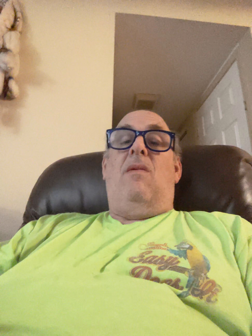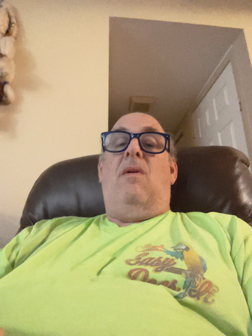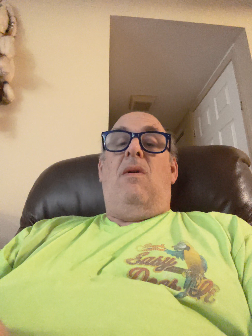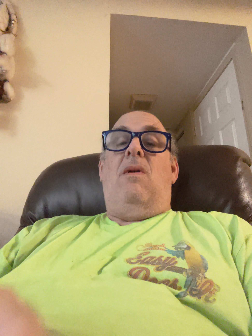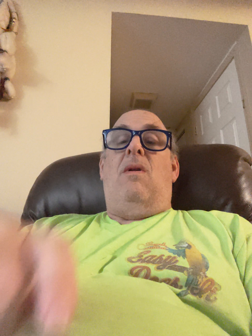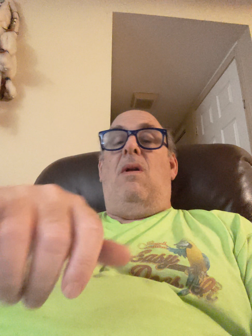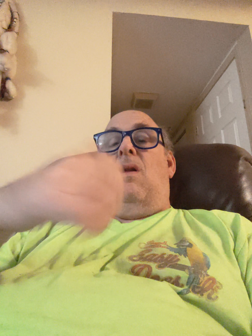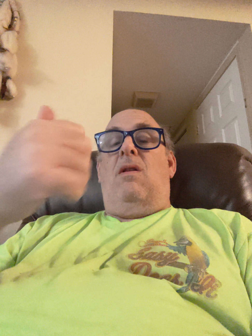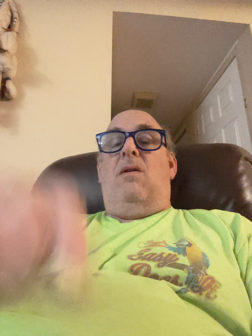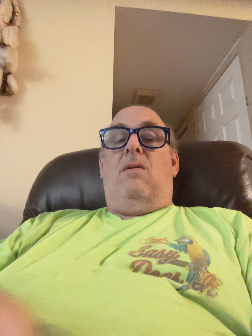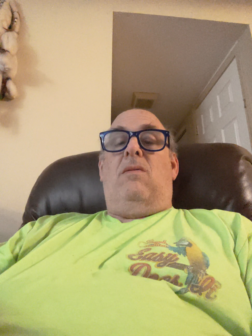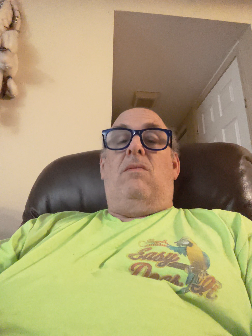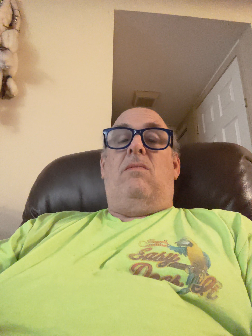another